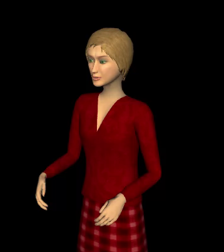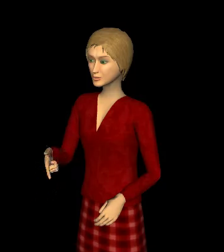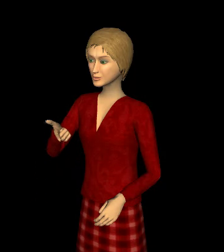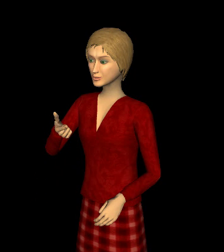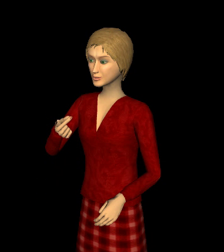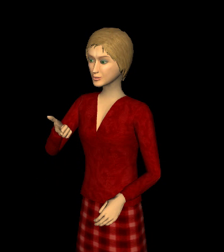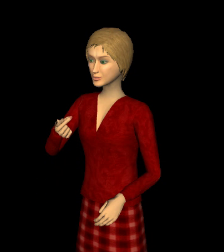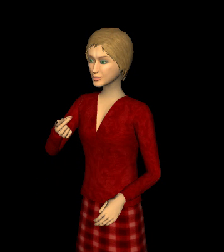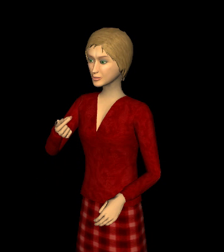زوج